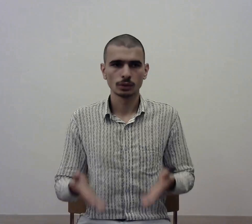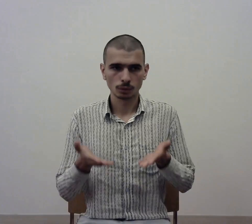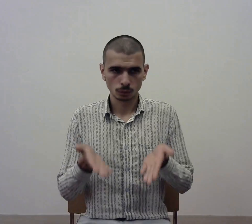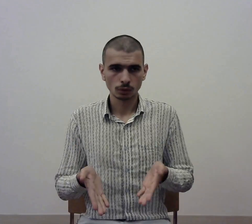burda